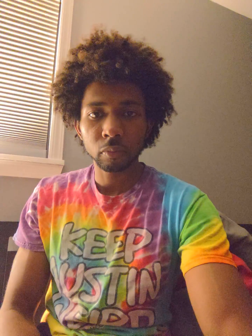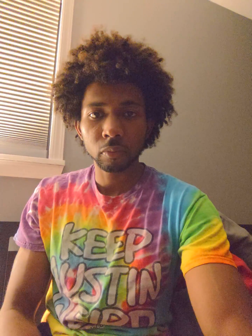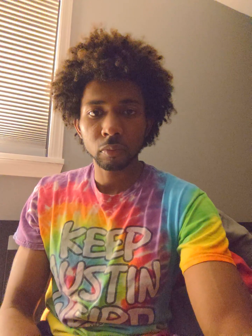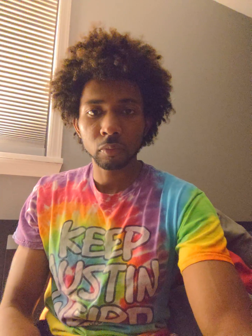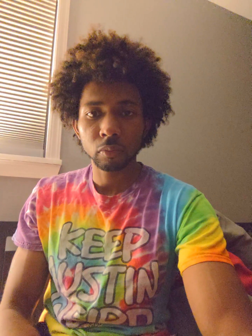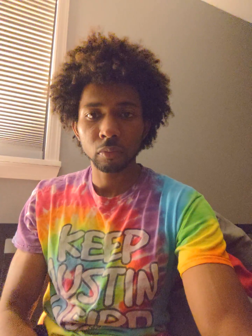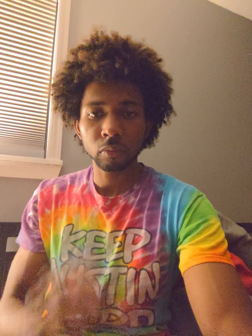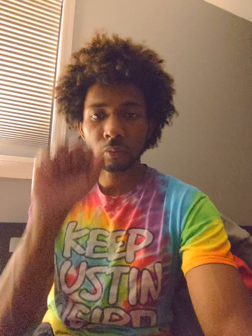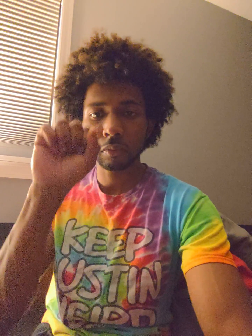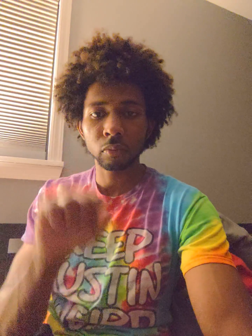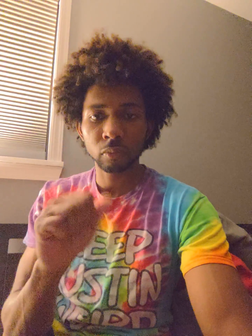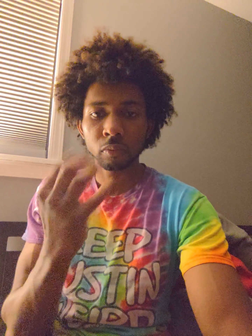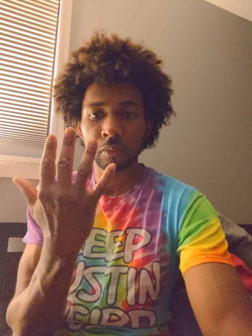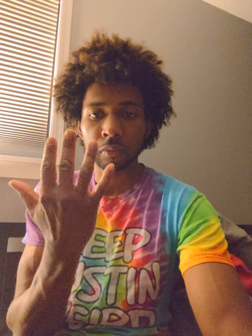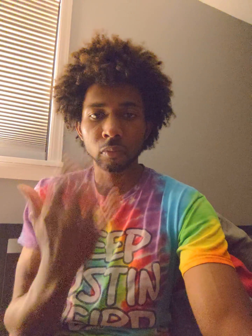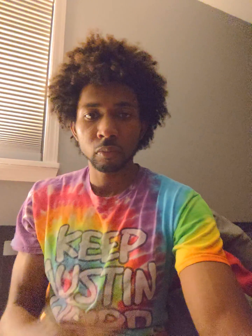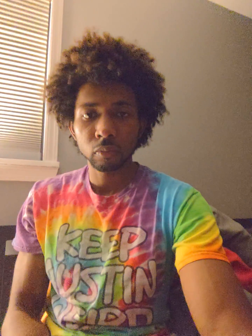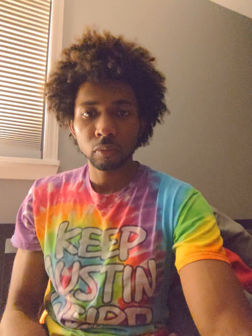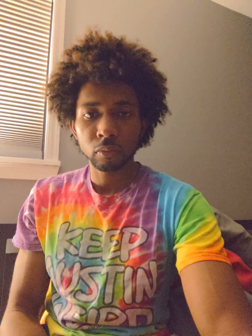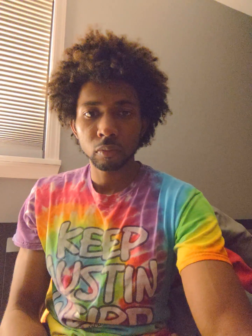gloves